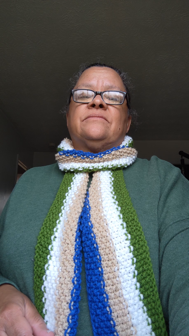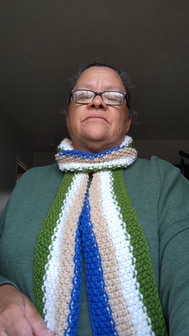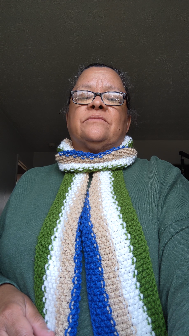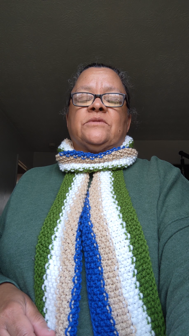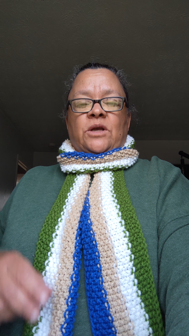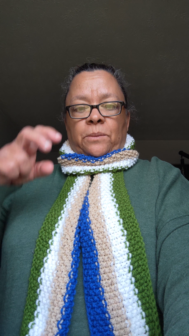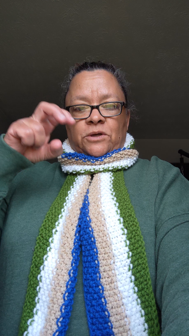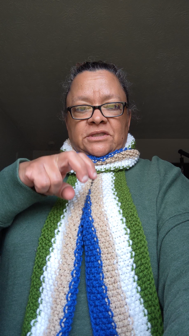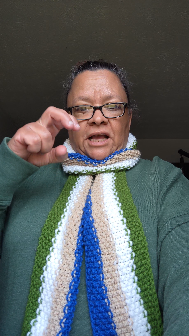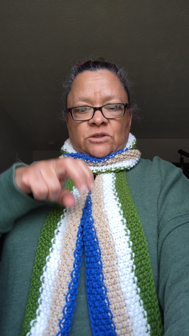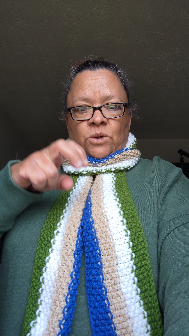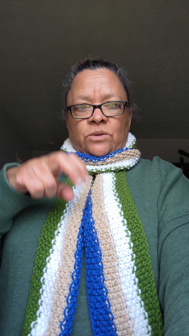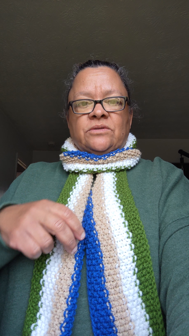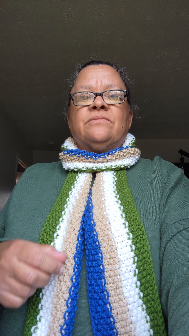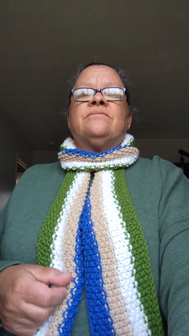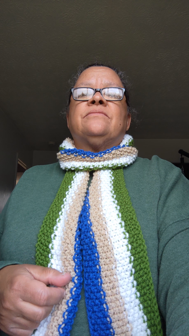potato